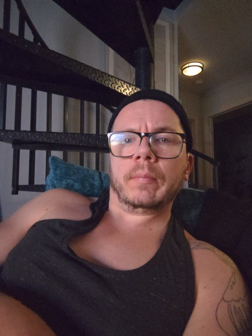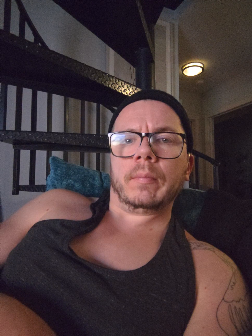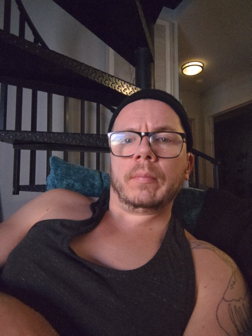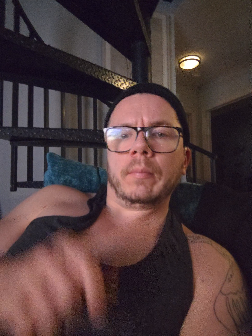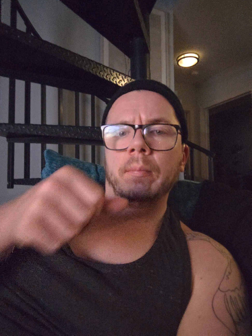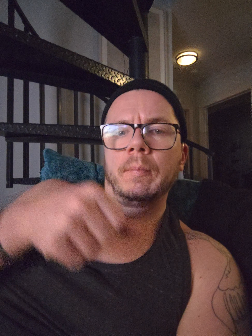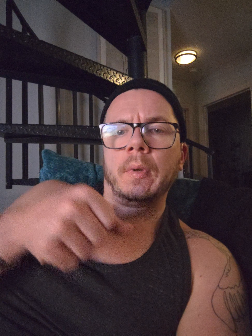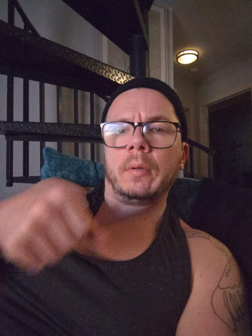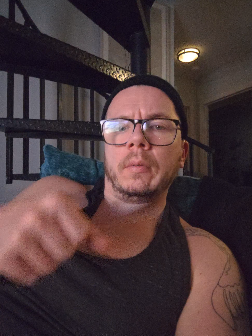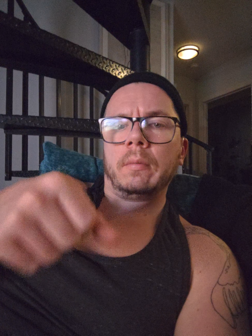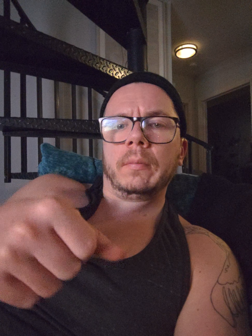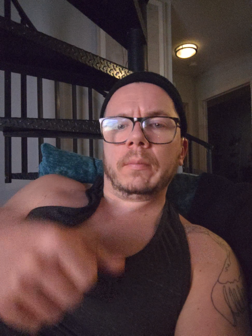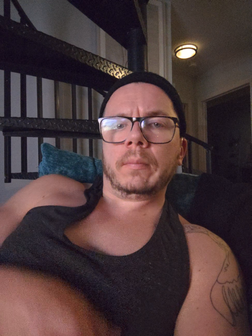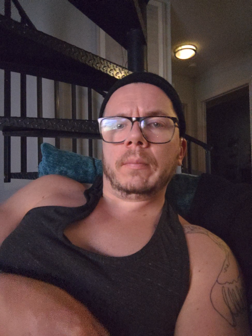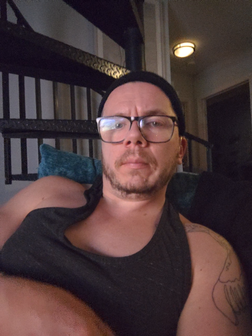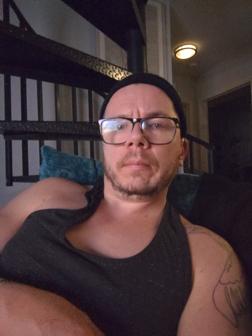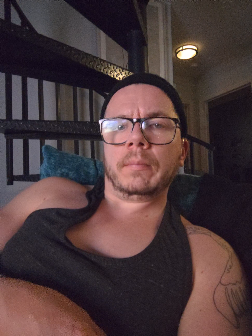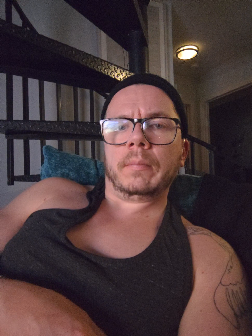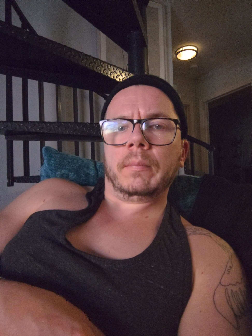puzzle